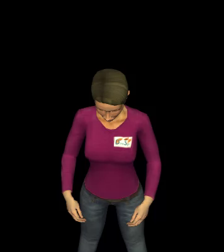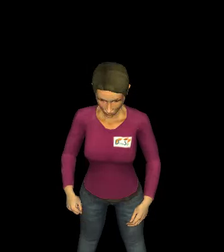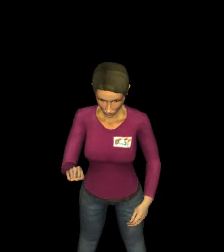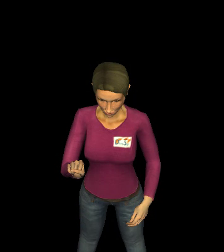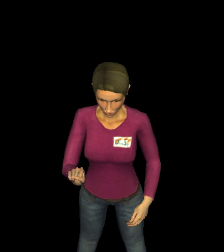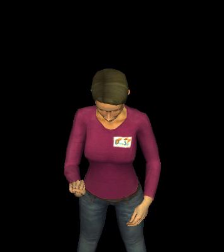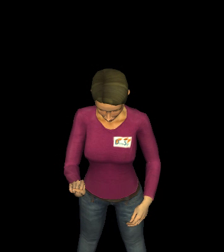جنوب